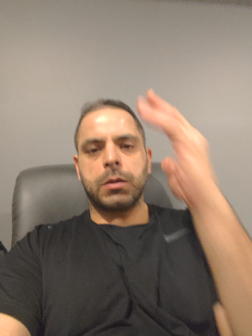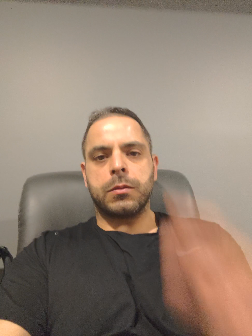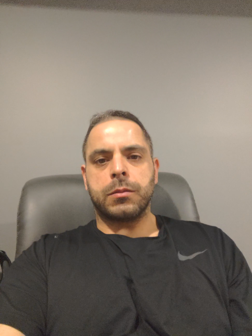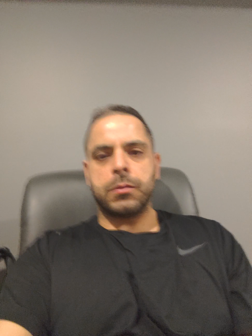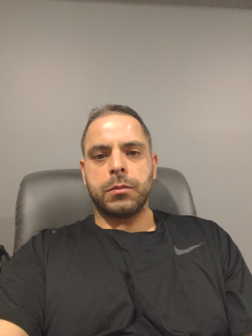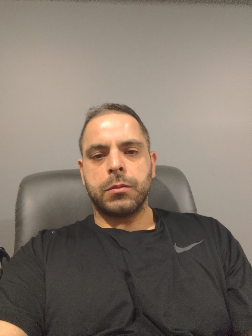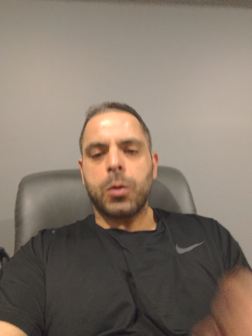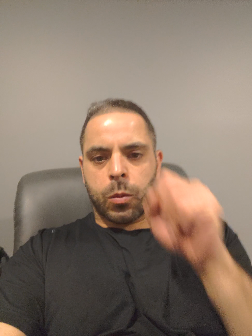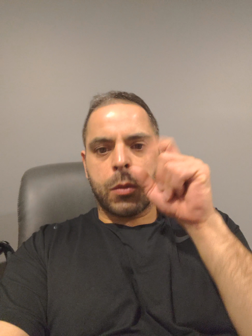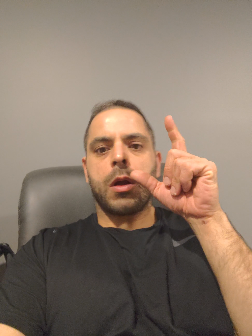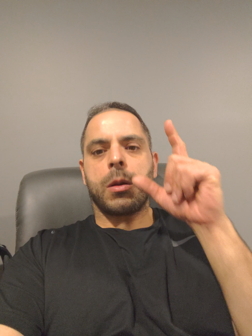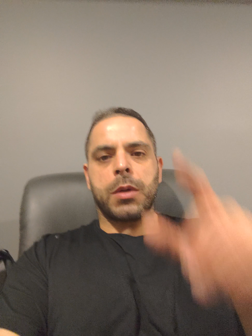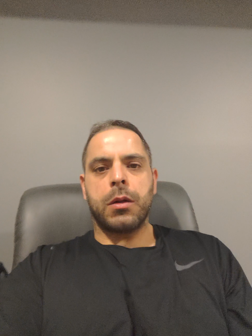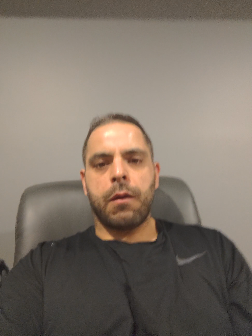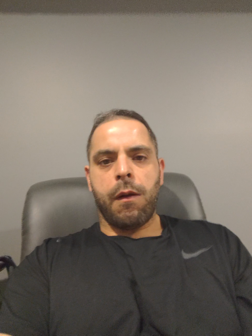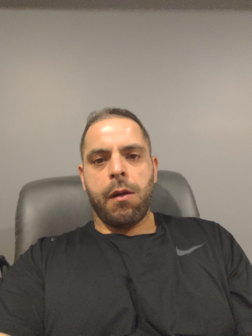awake